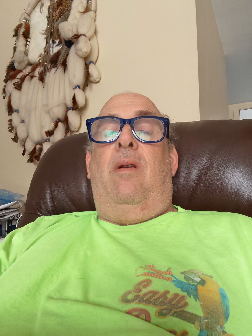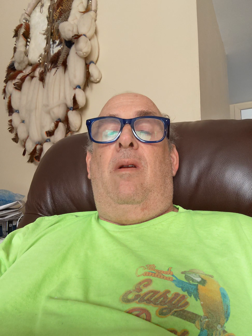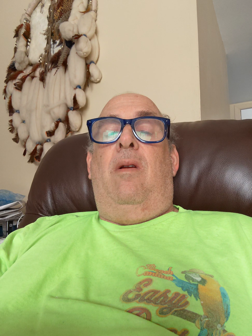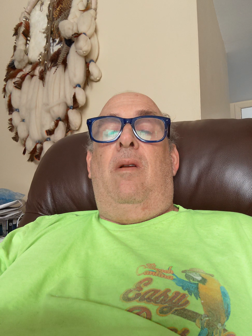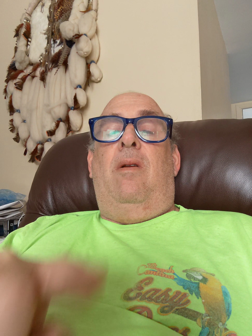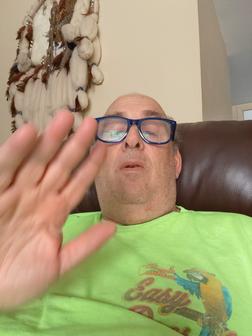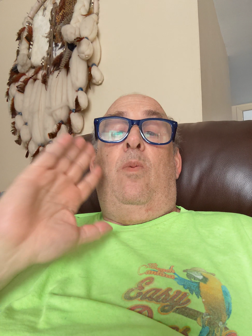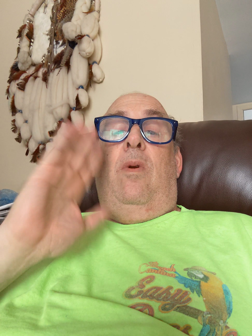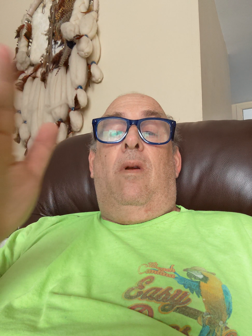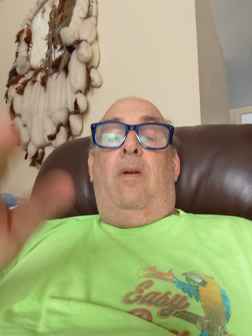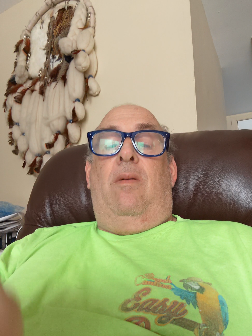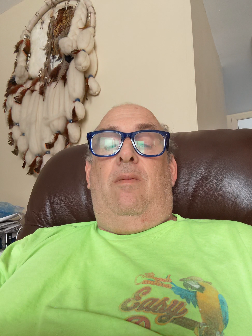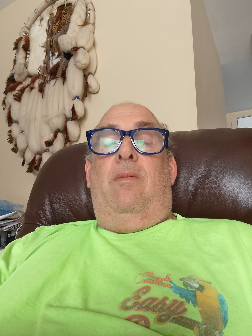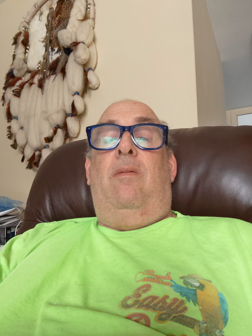will